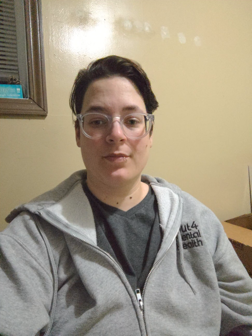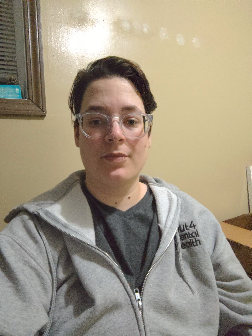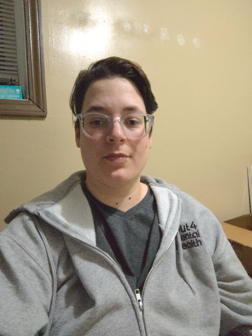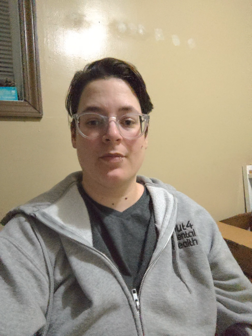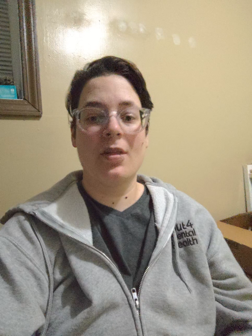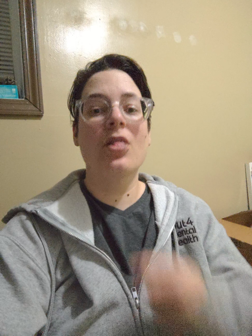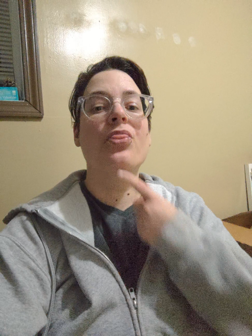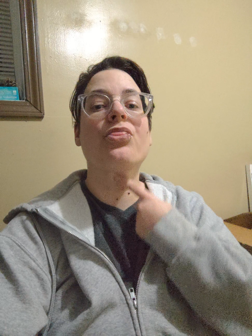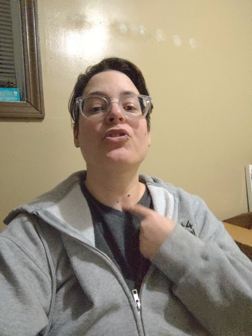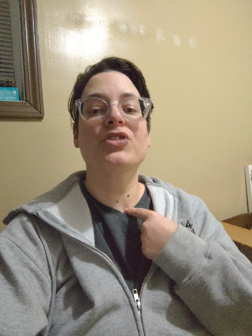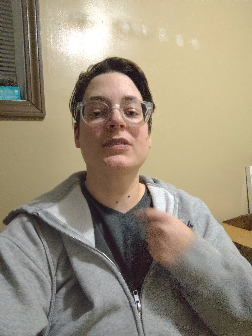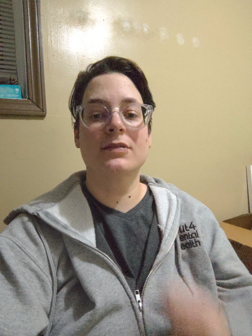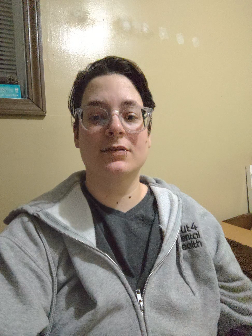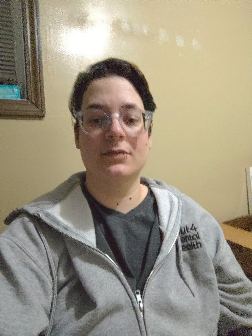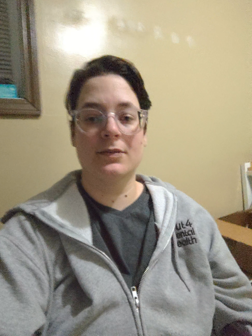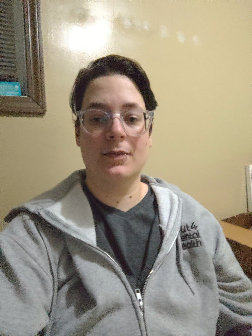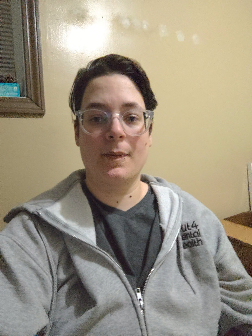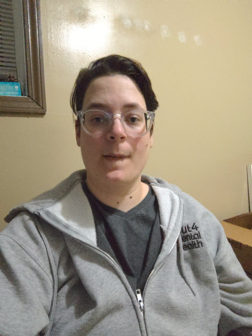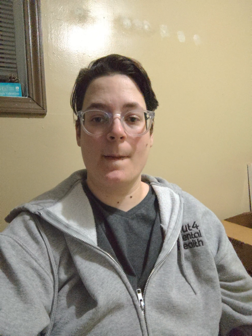thirsty